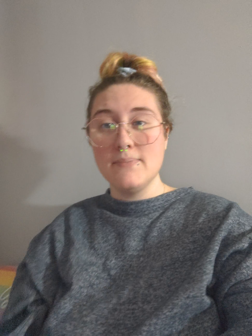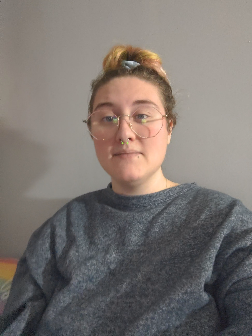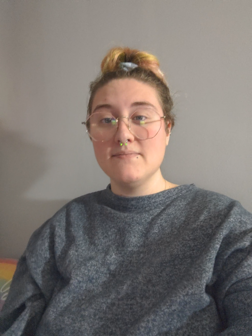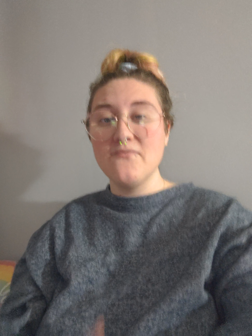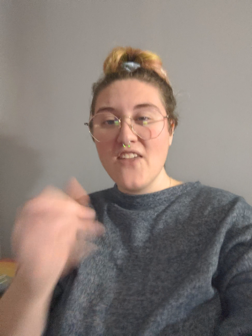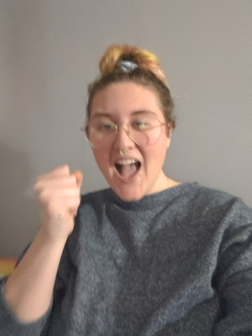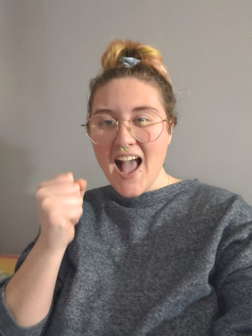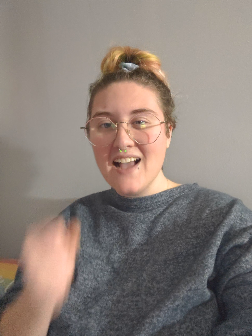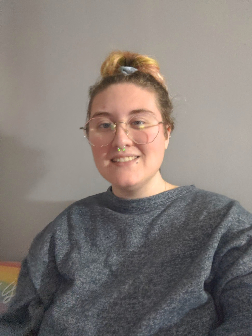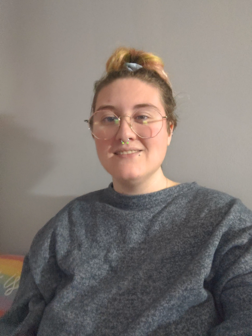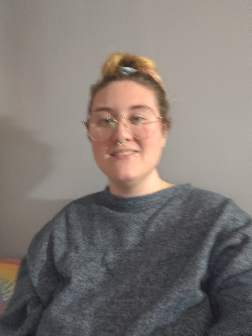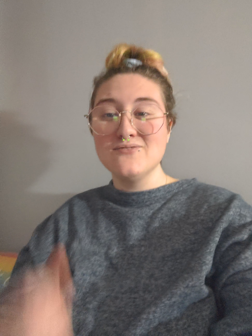fast